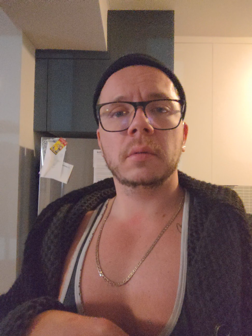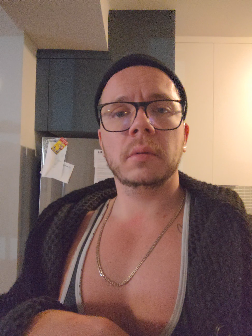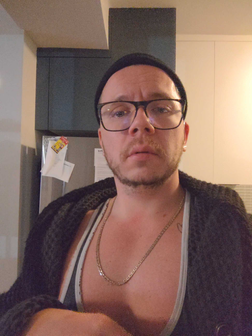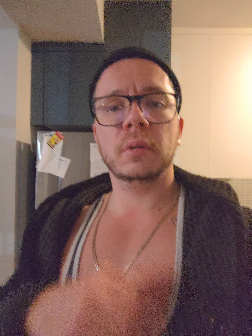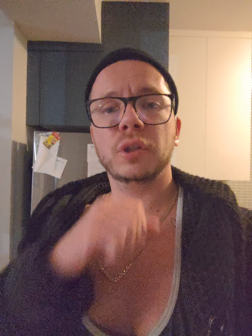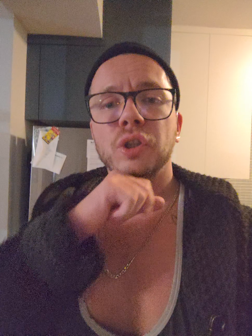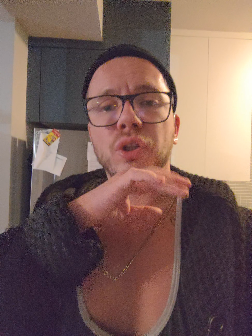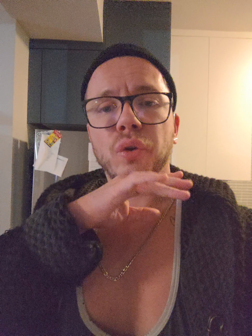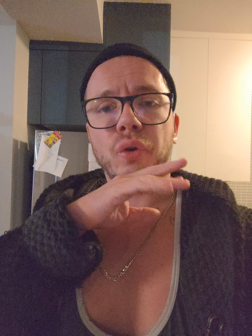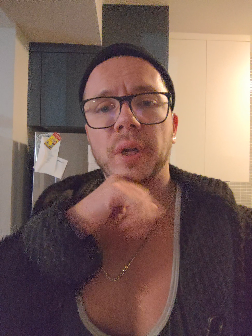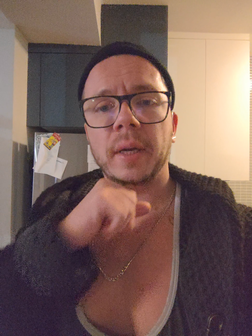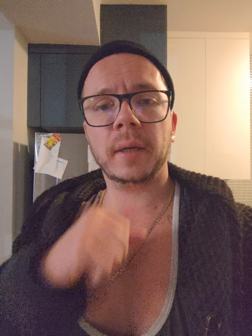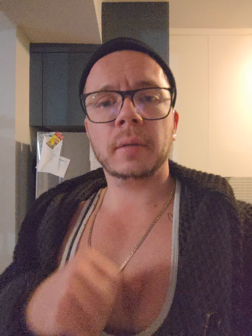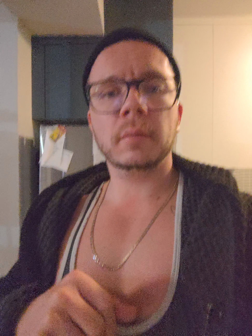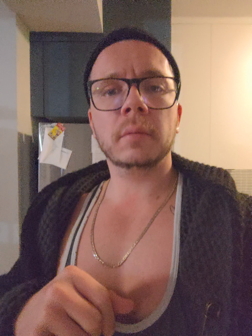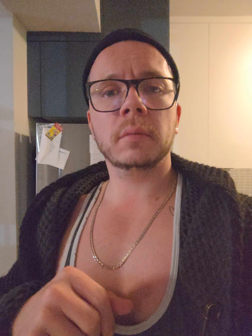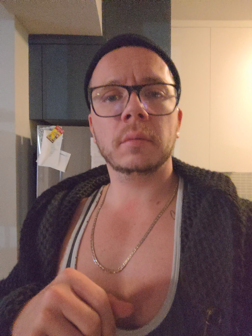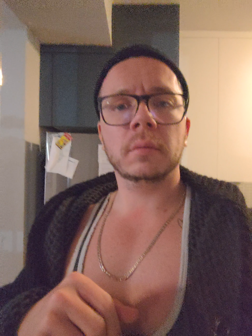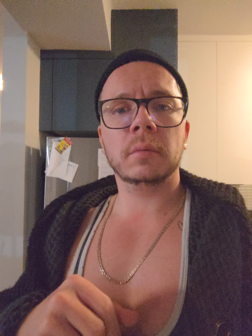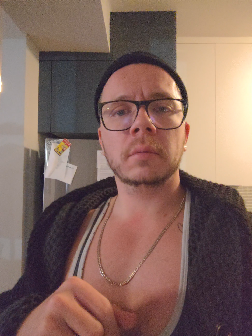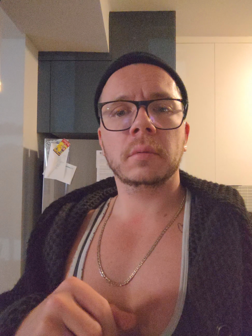dirty